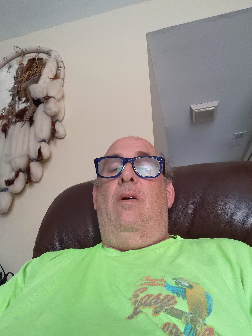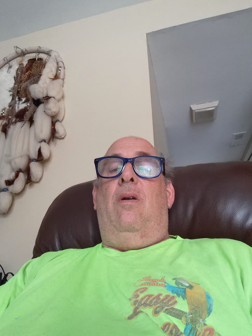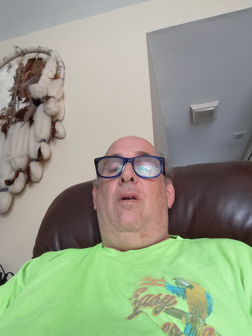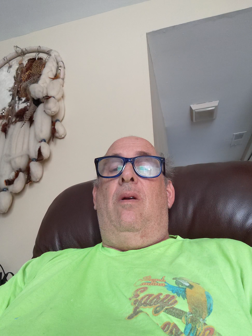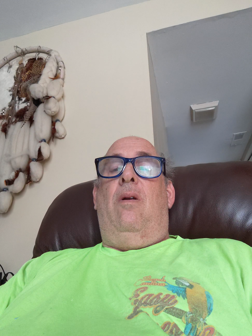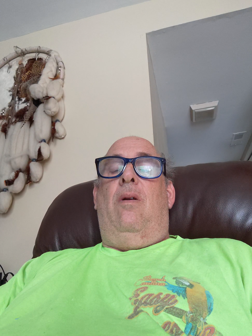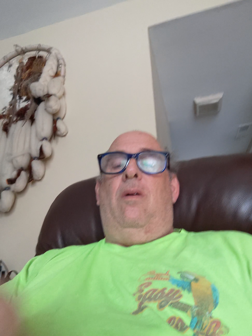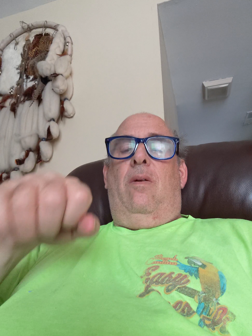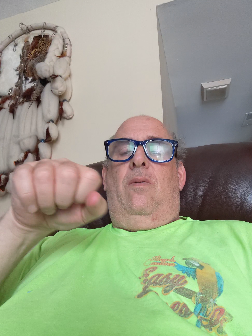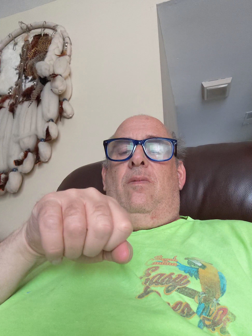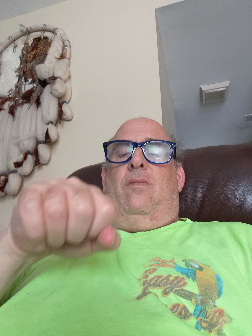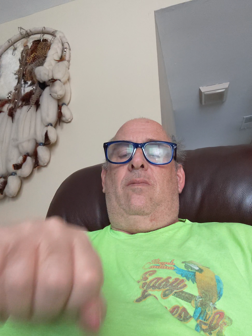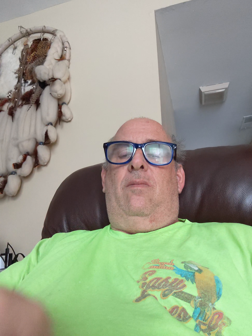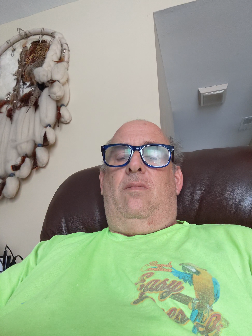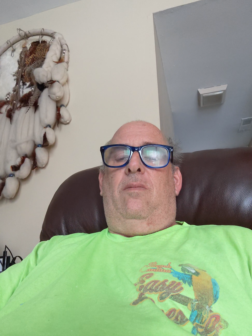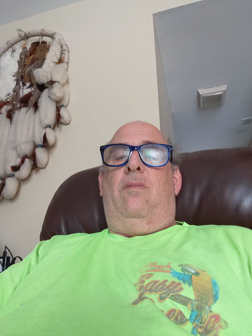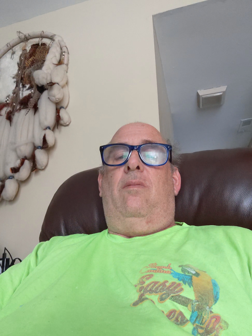shoe